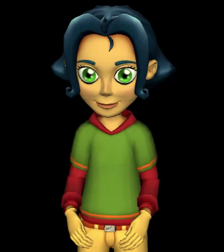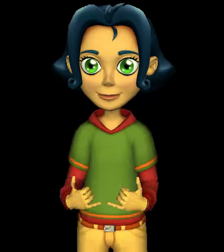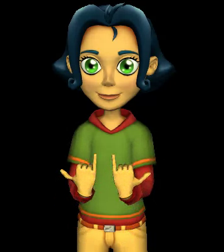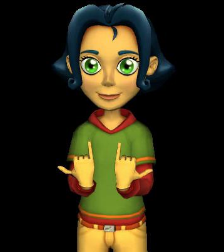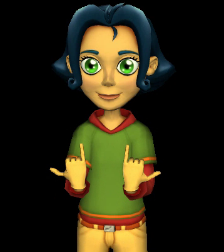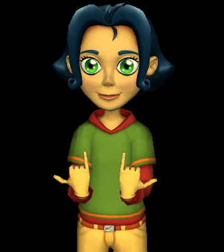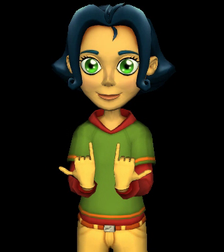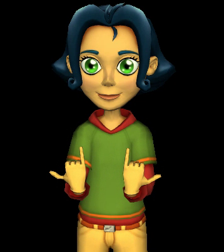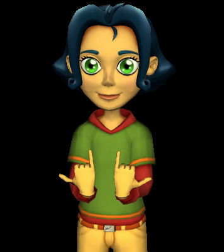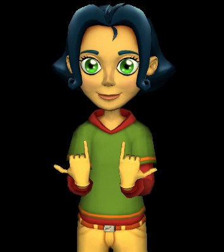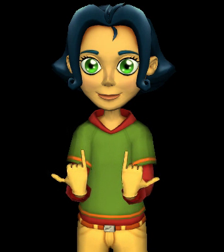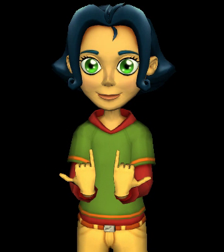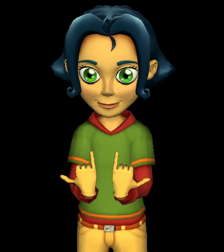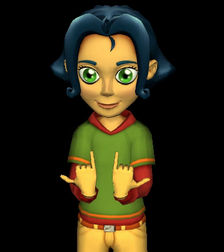يلعب